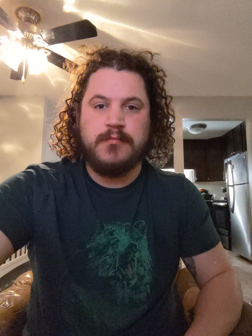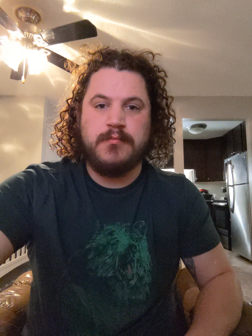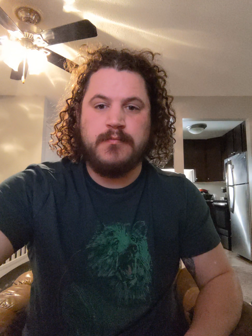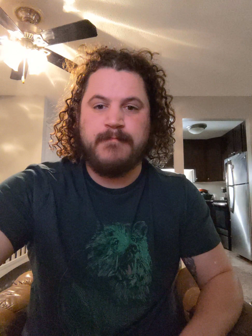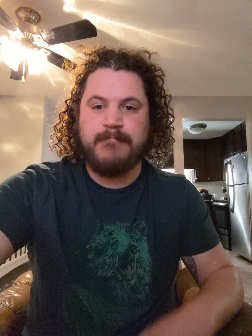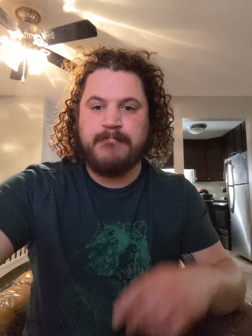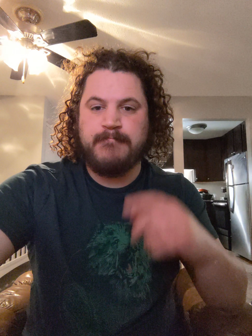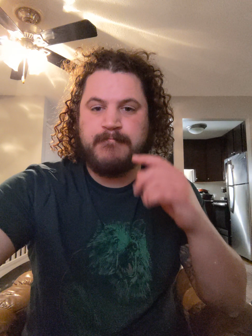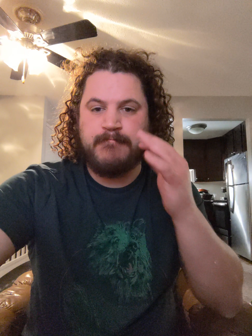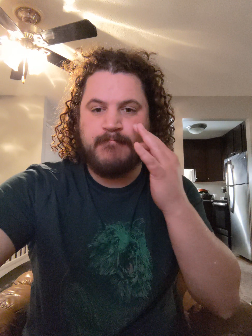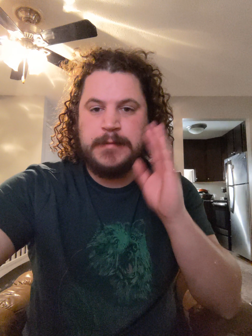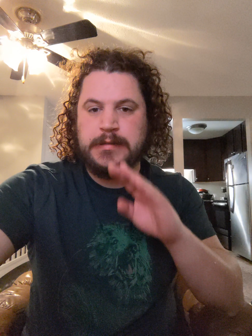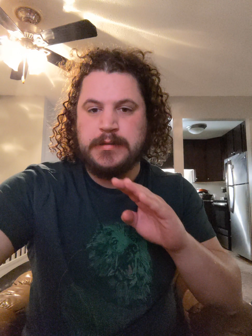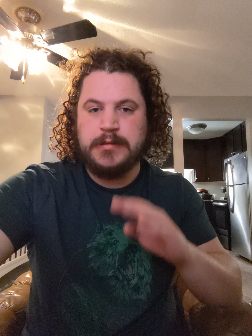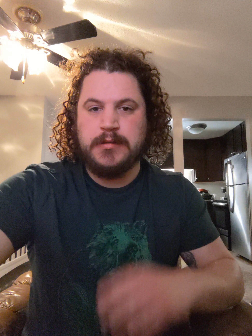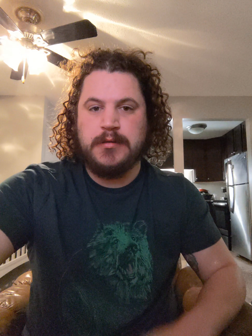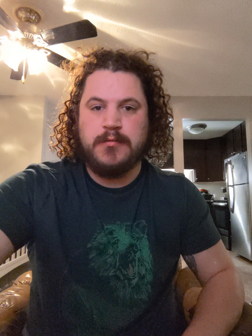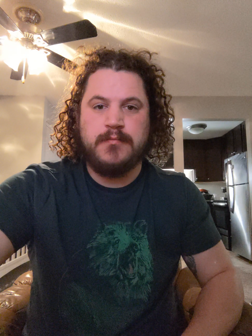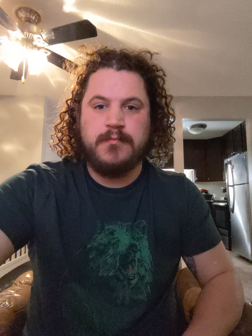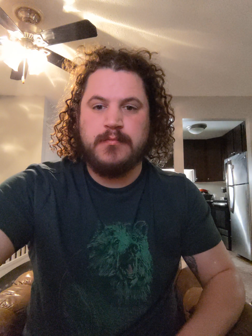bee